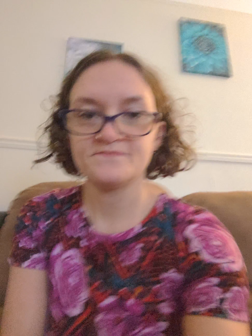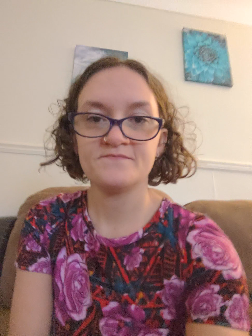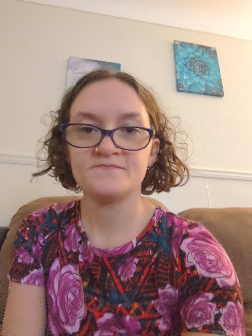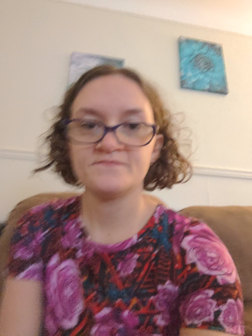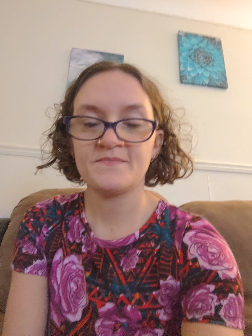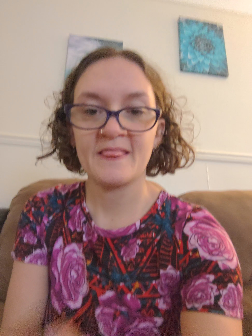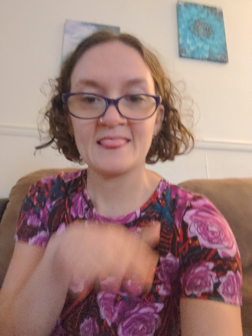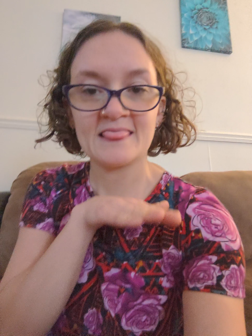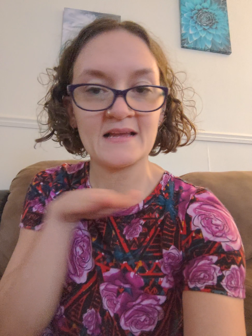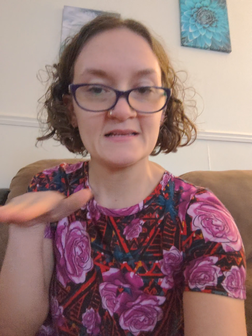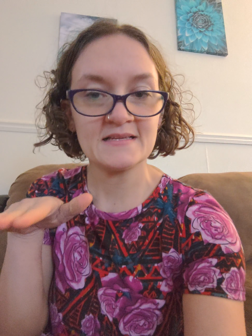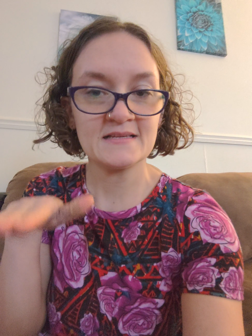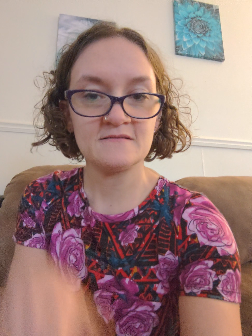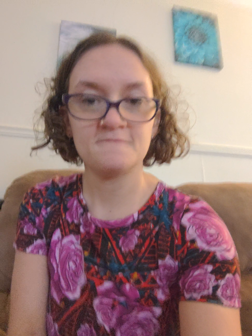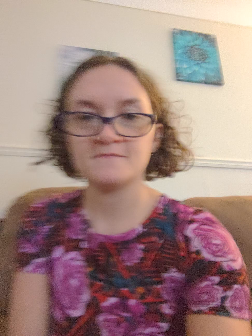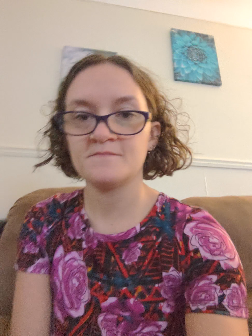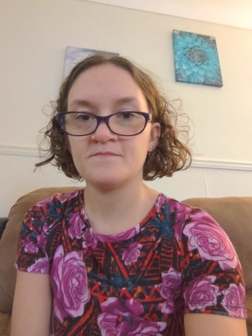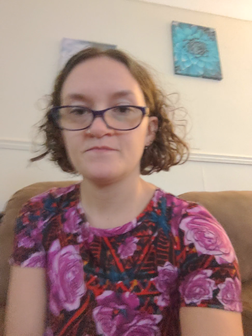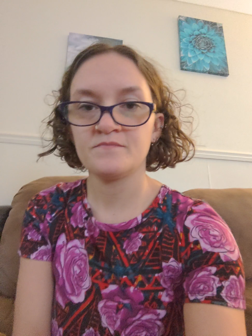clean